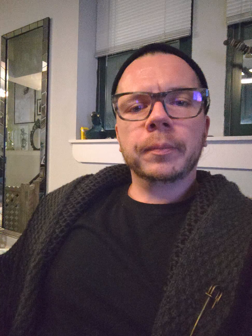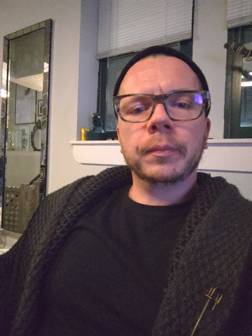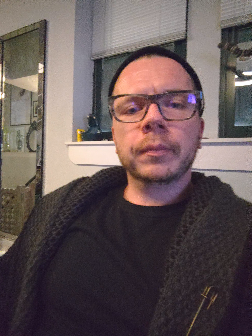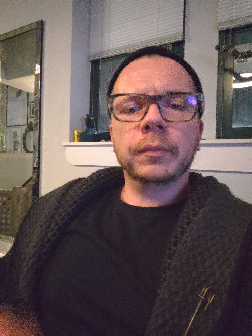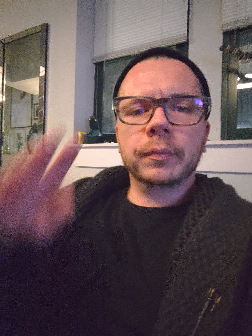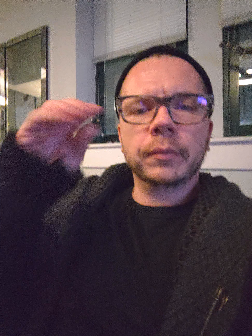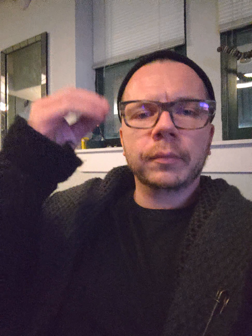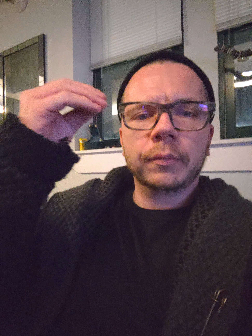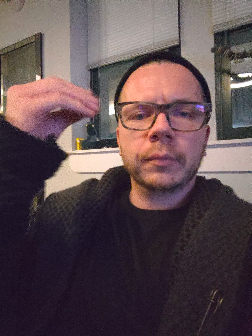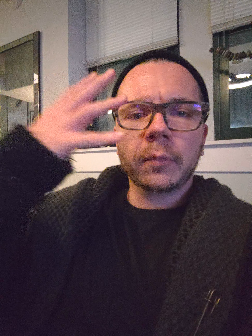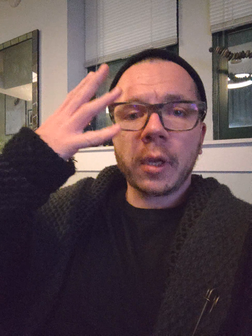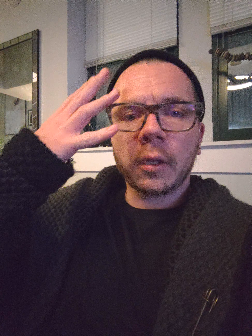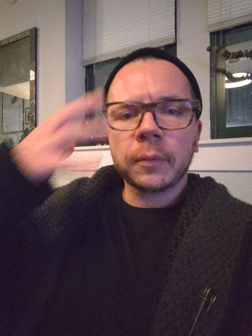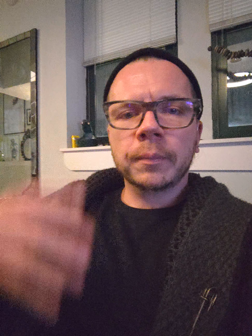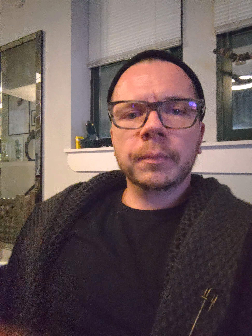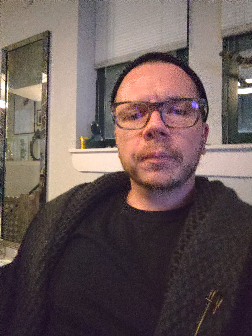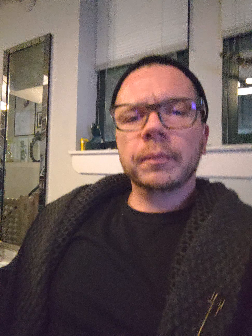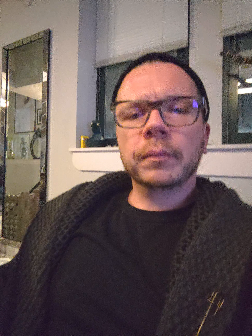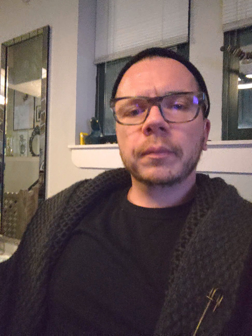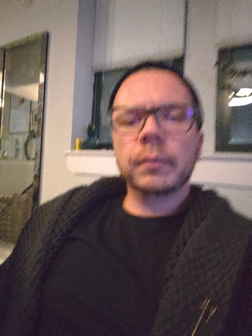sun